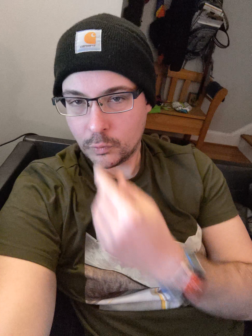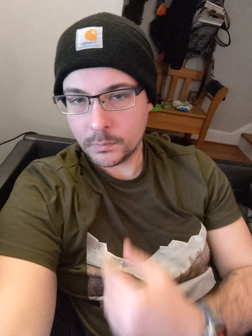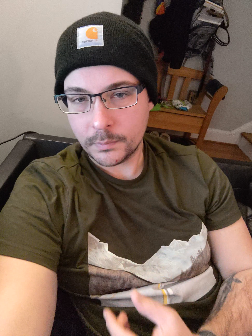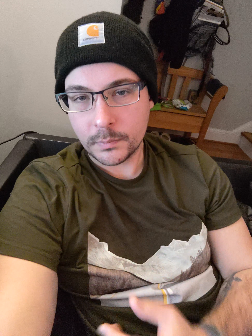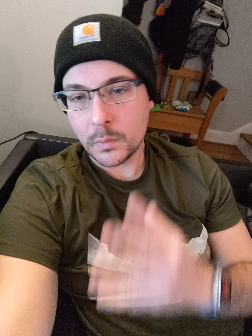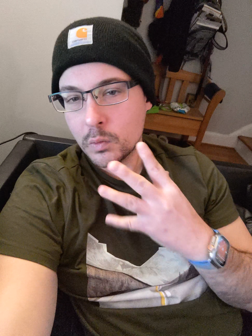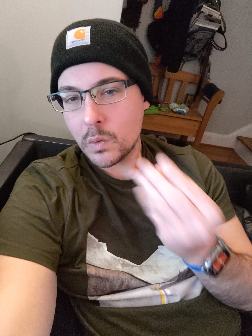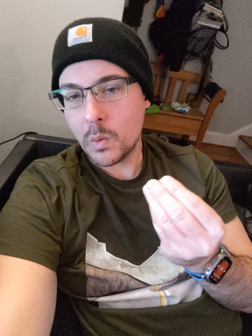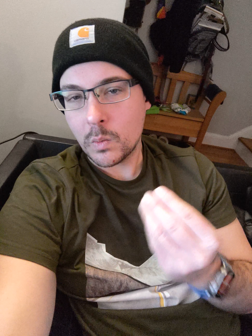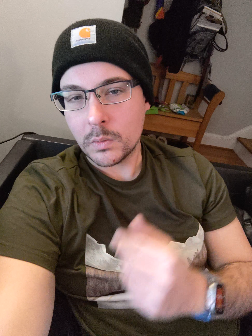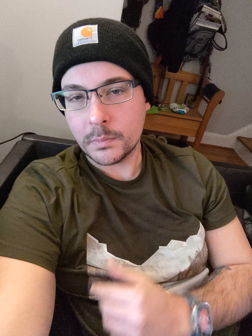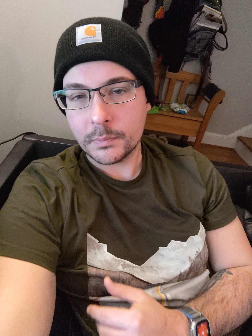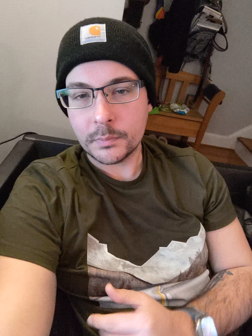go